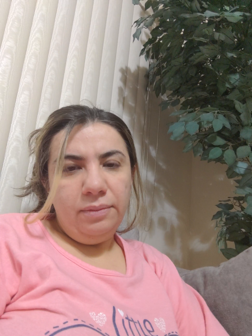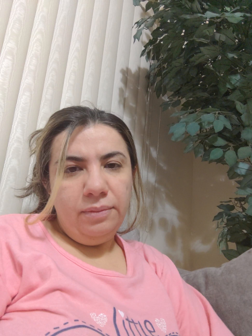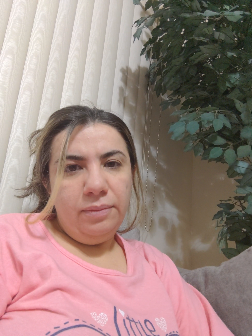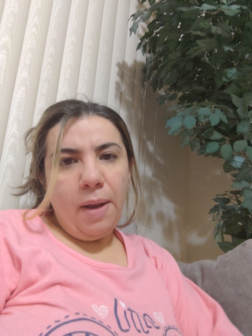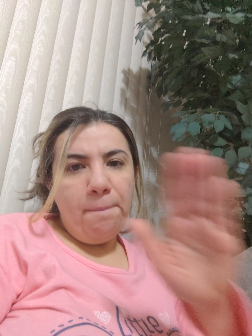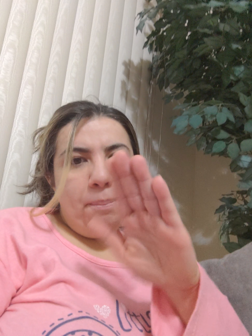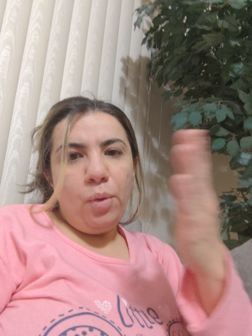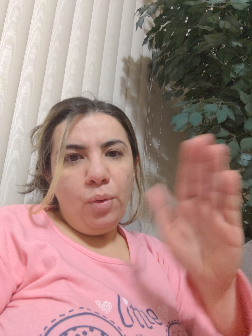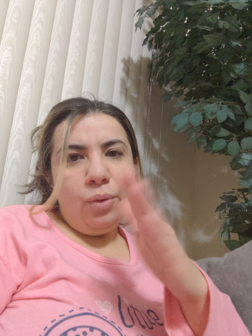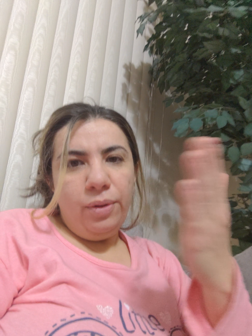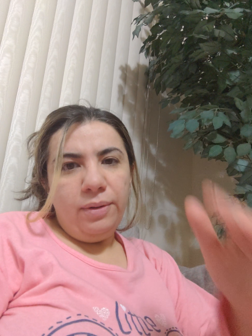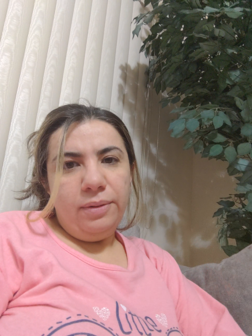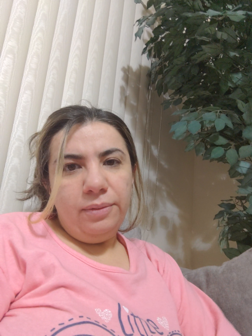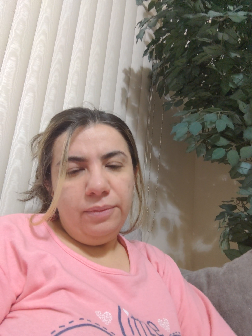book